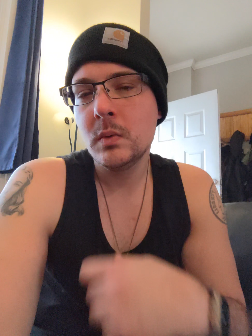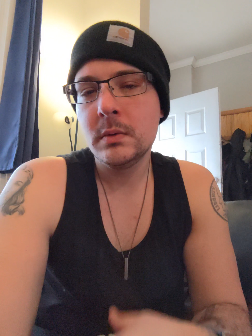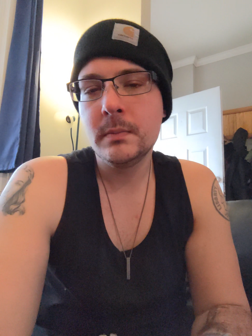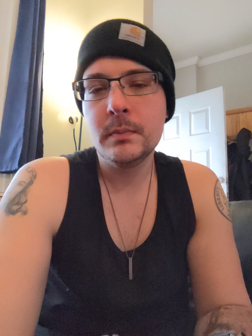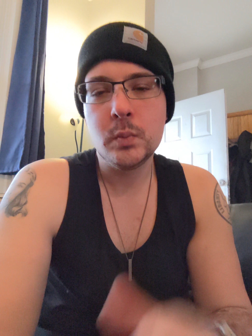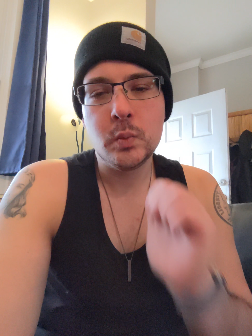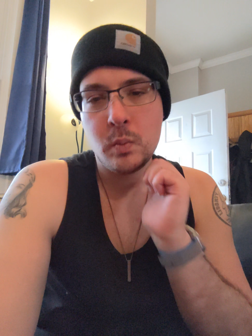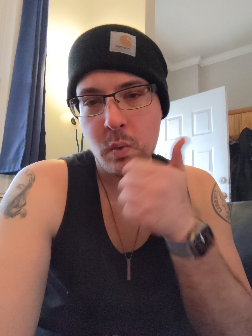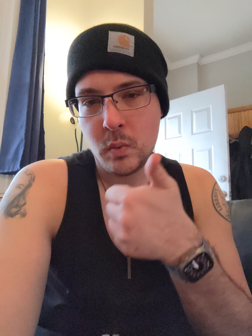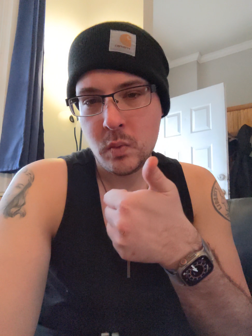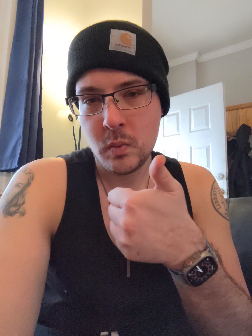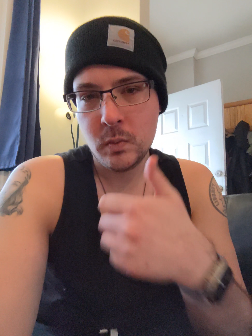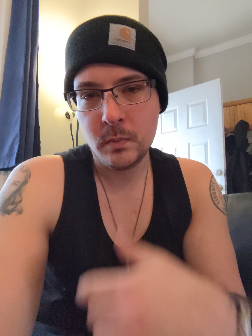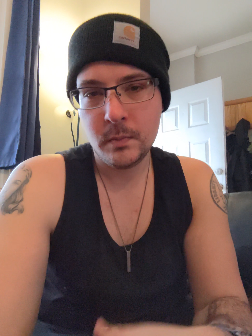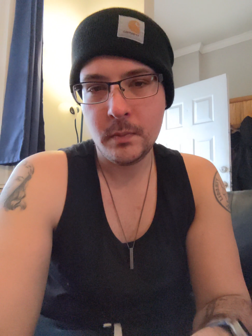tomorrow